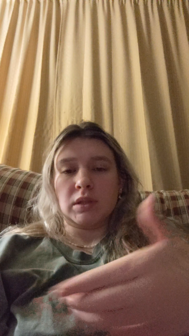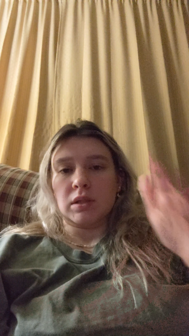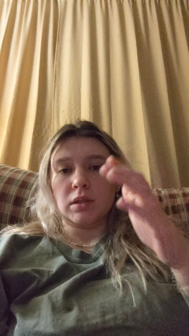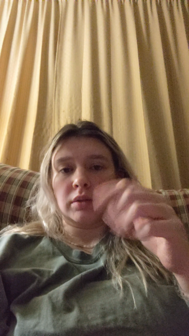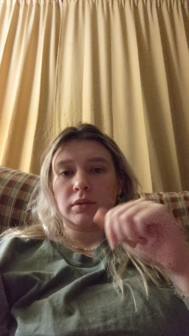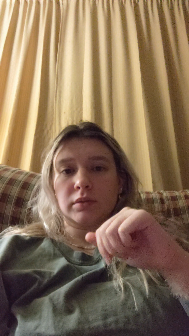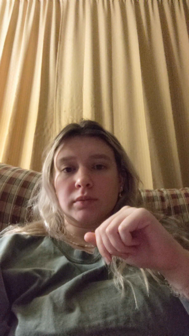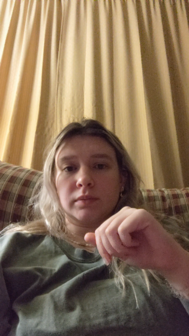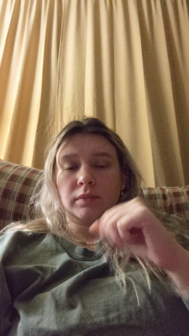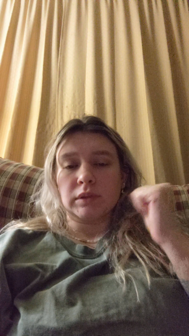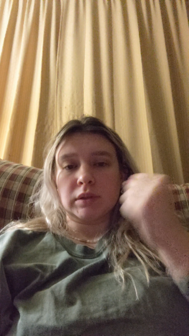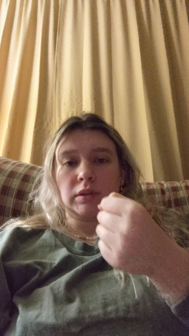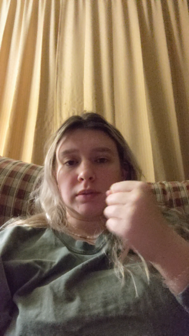hit